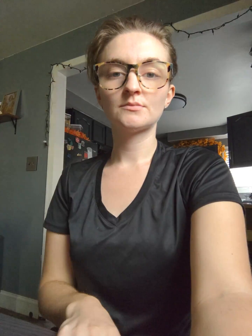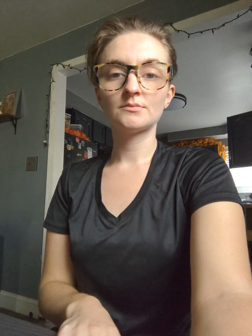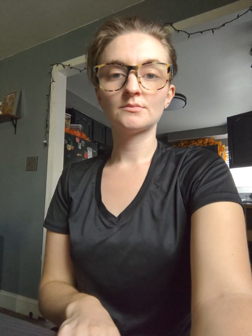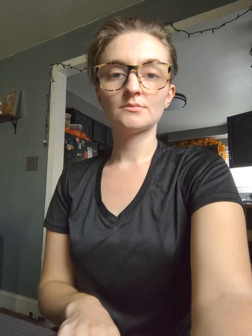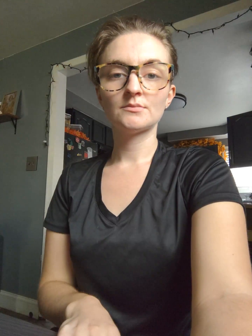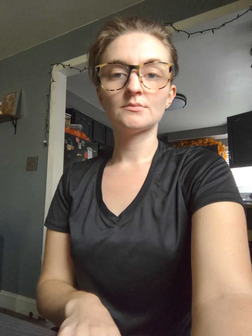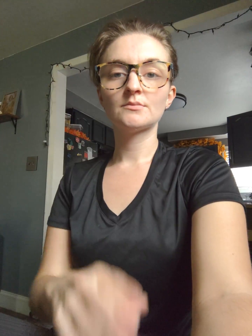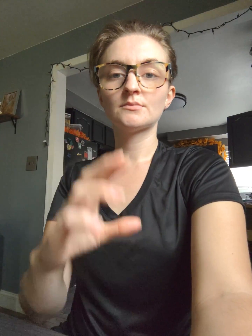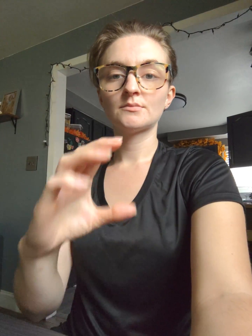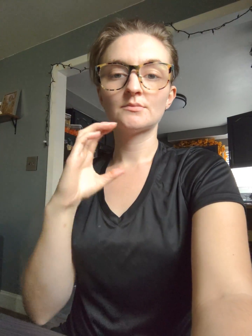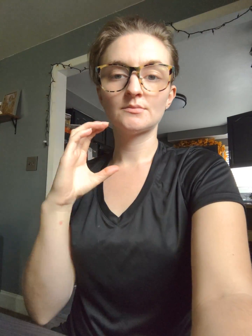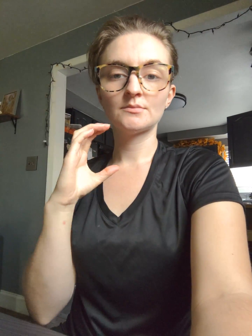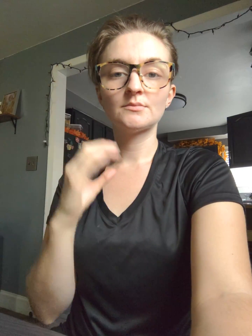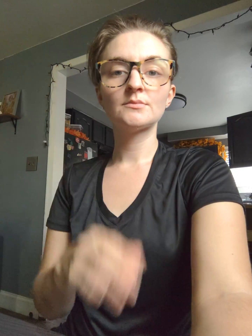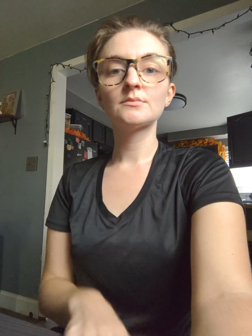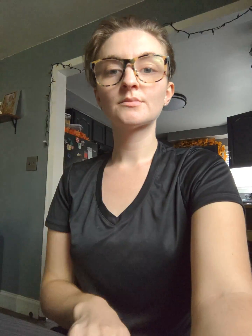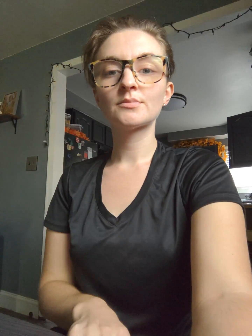bus